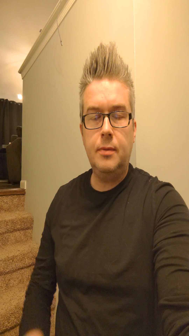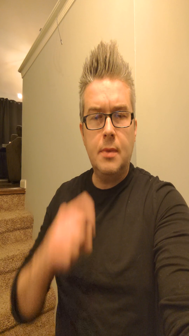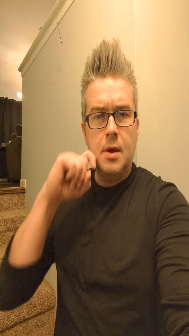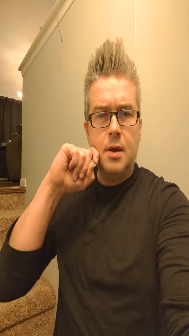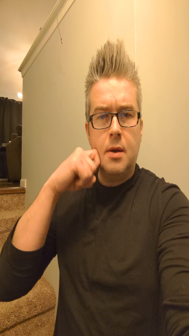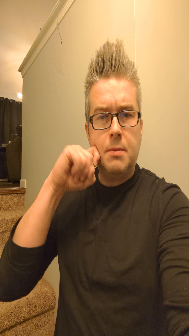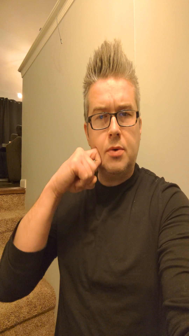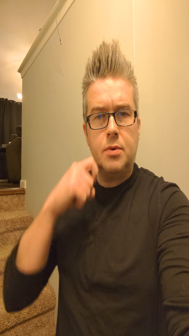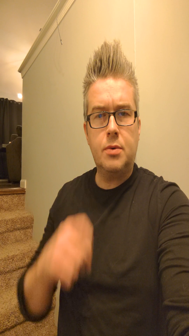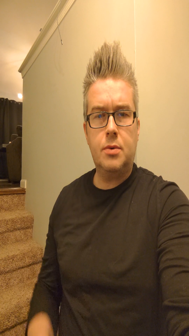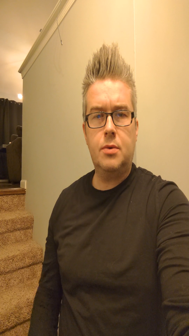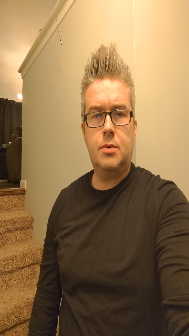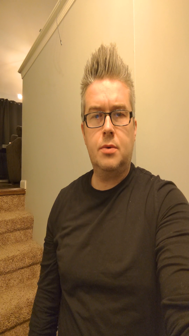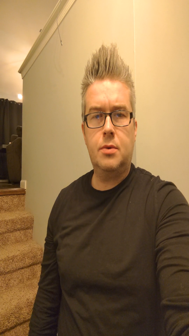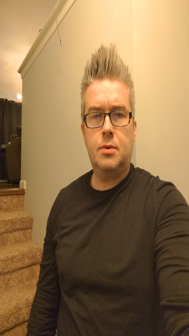apple